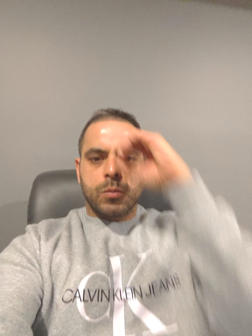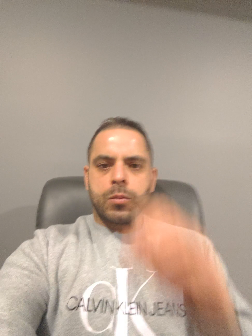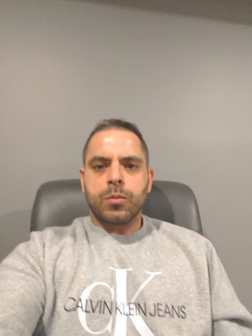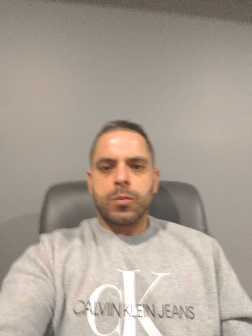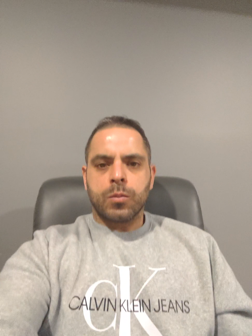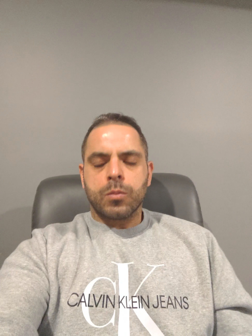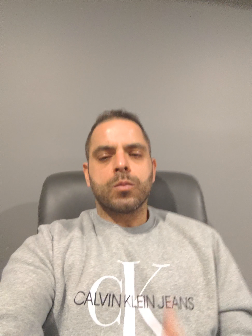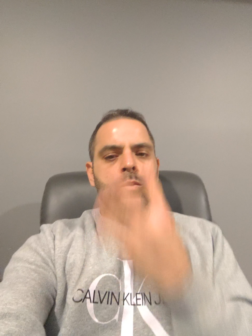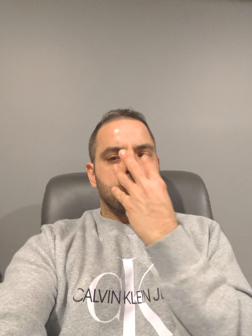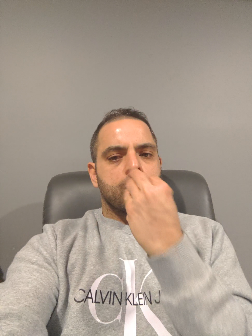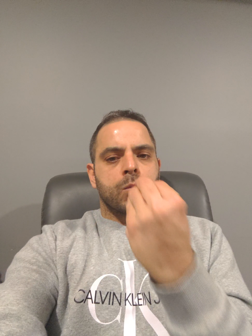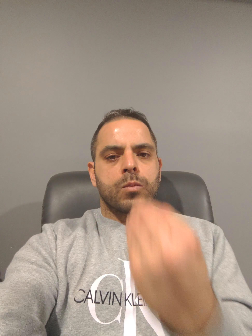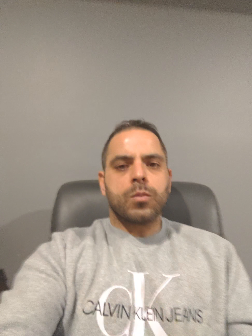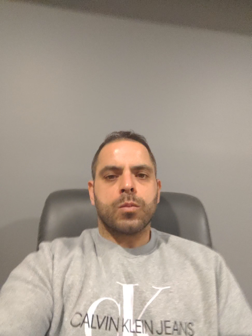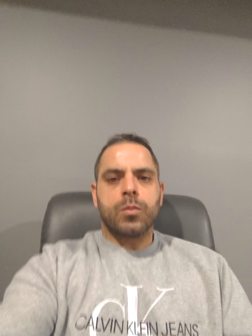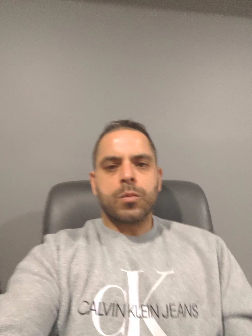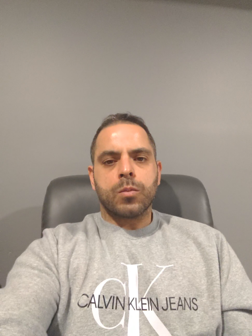wolf